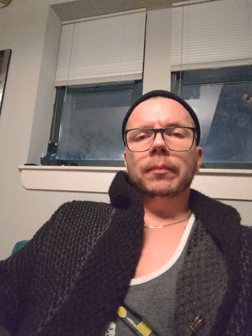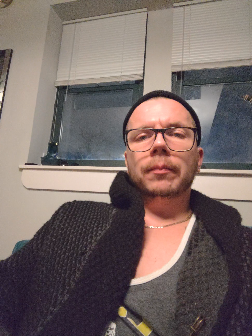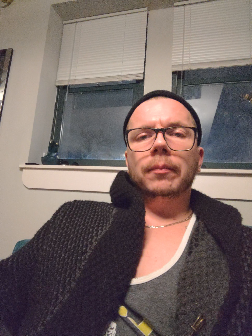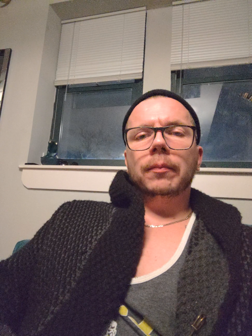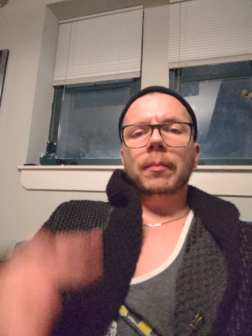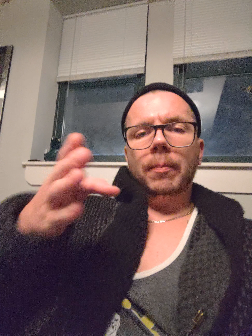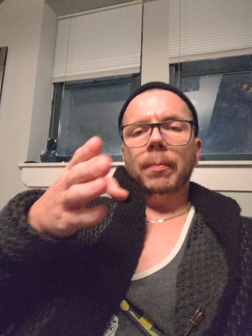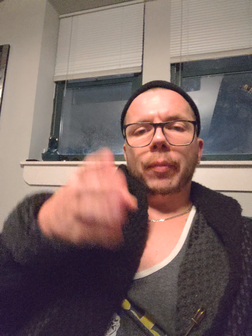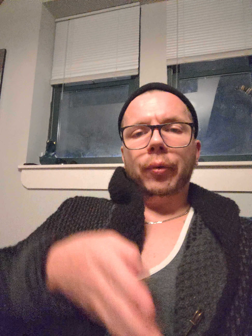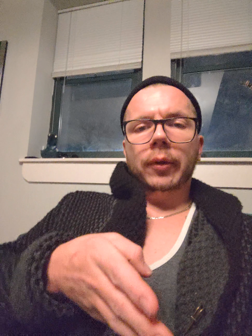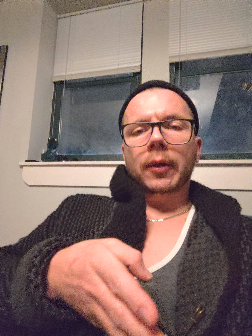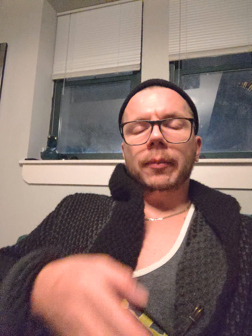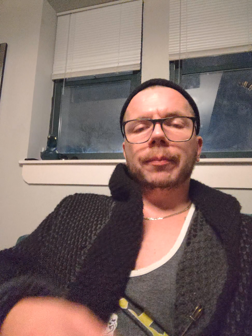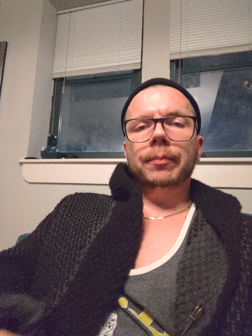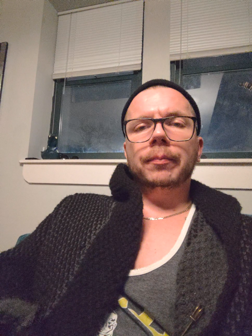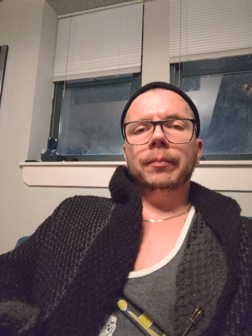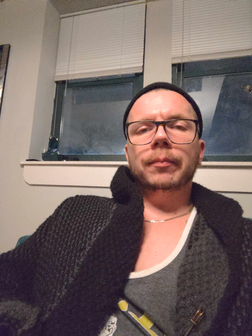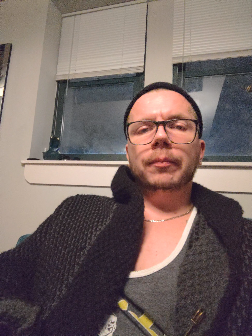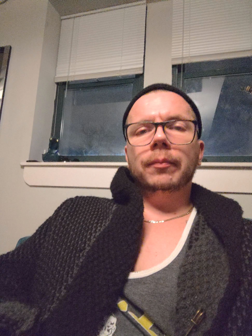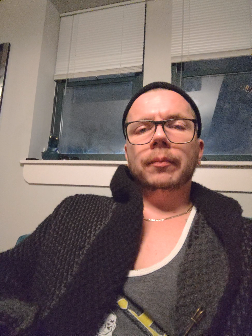person